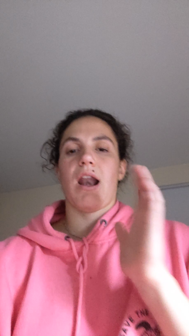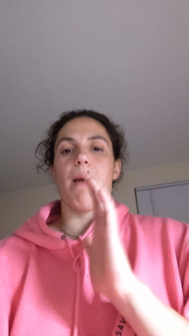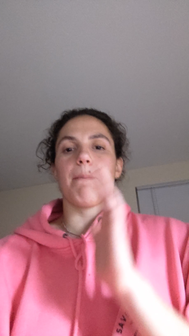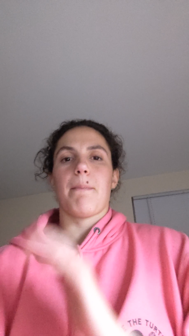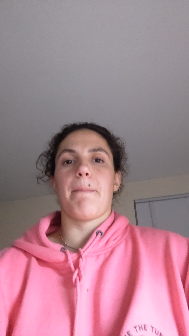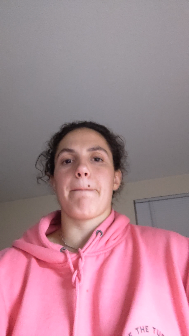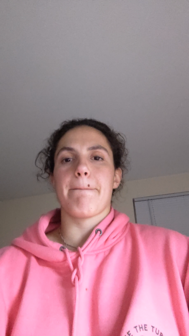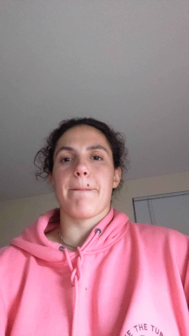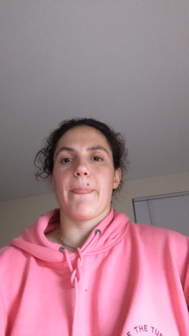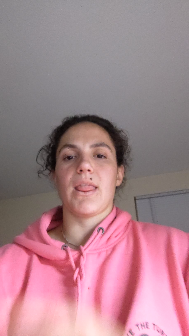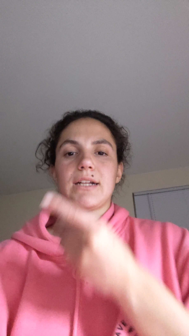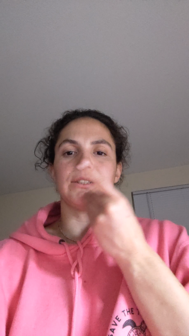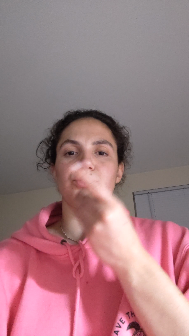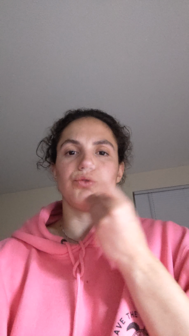dinner